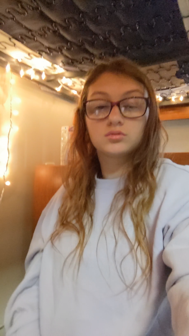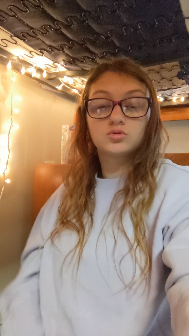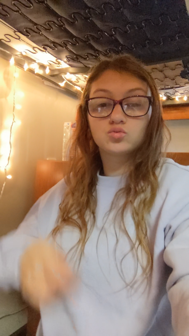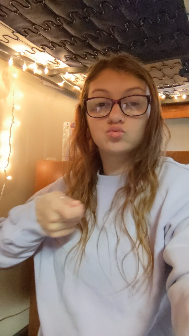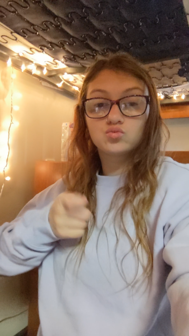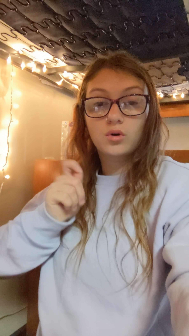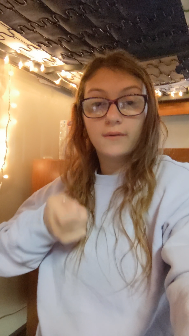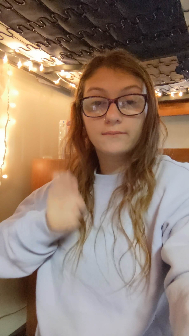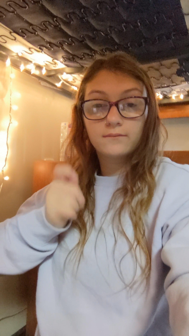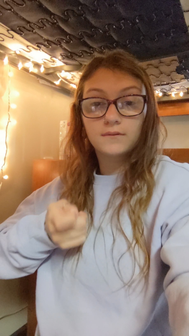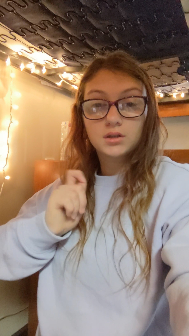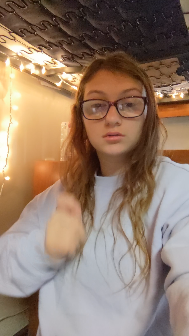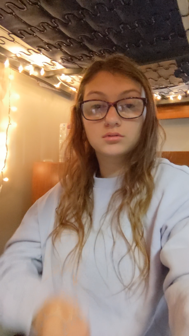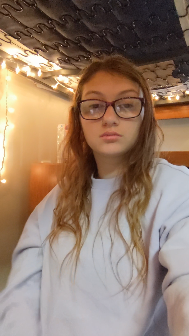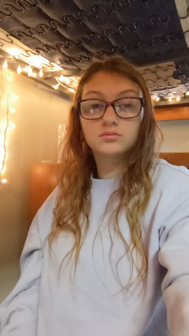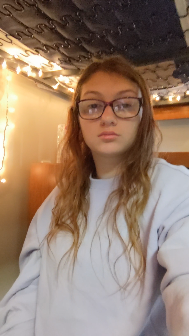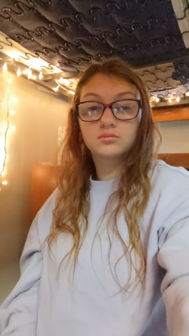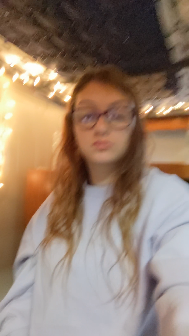shovel